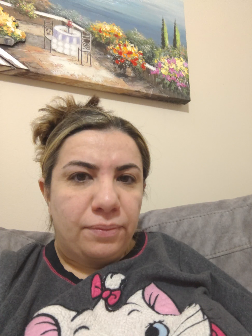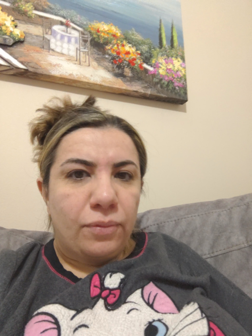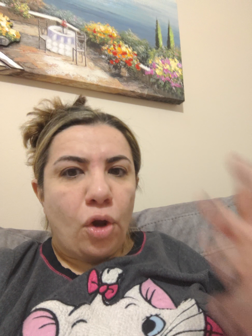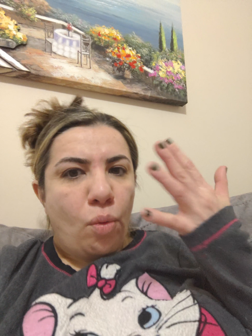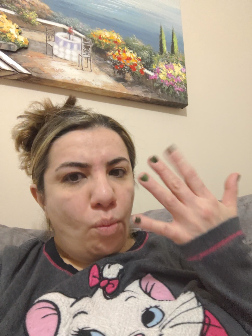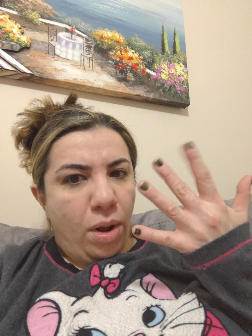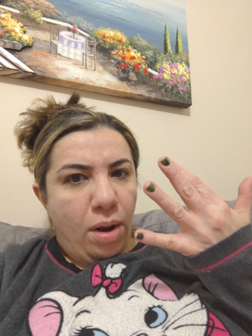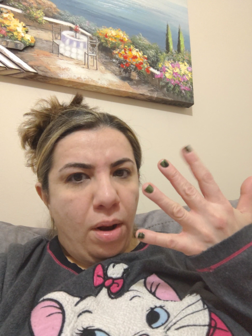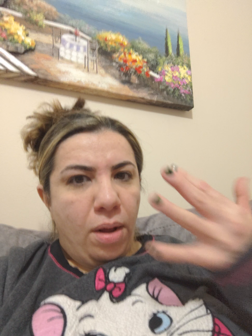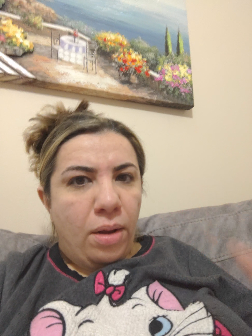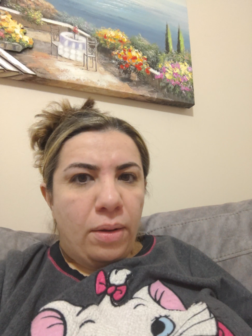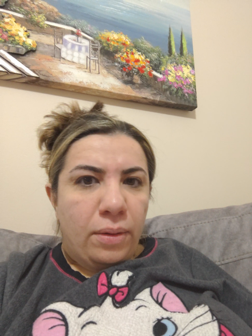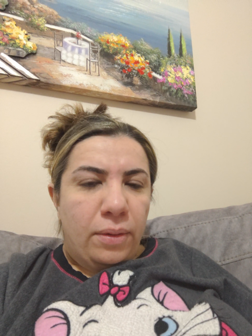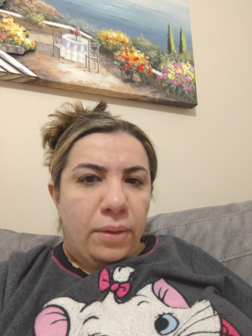wait